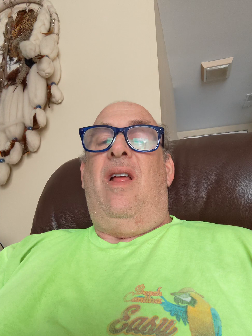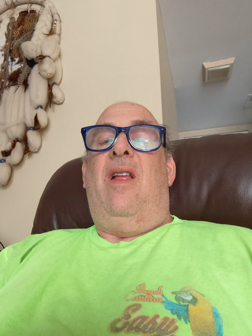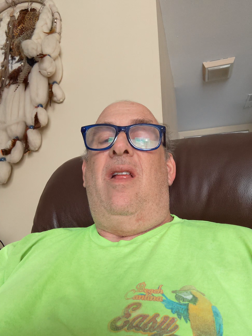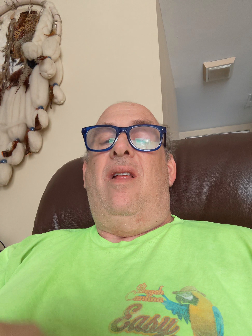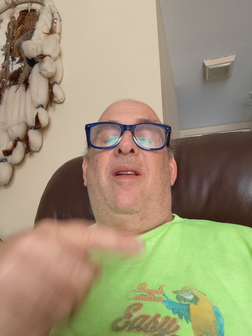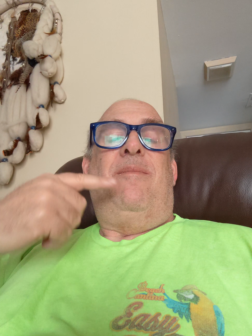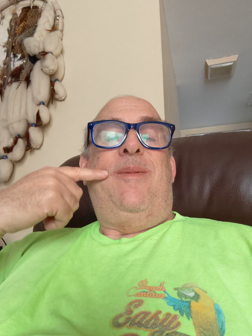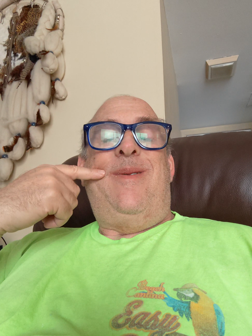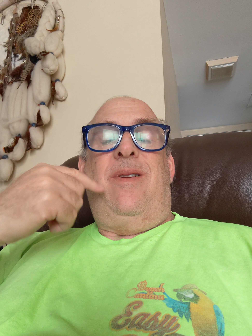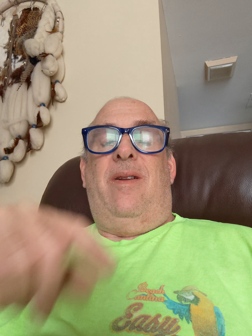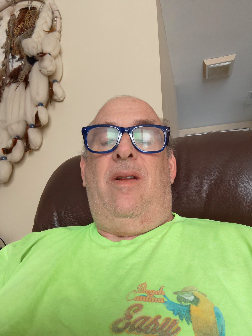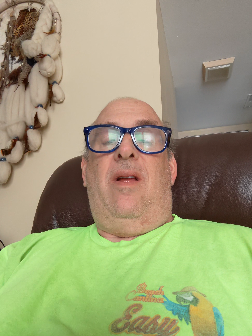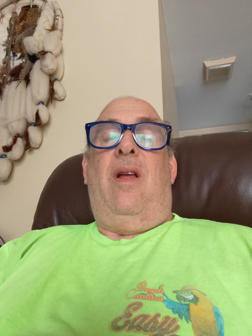smile